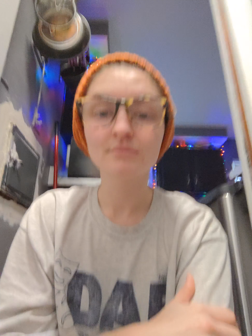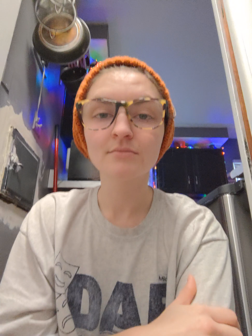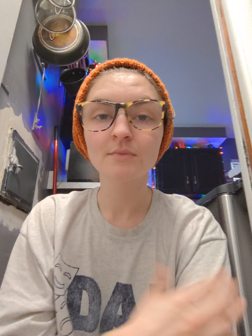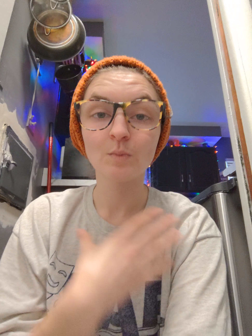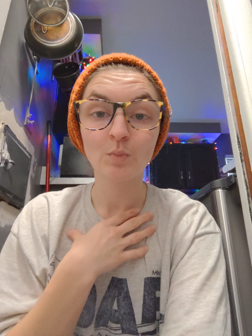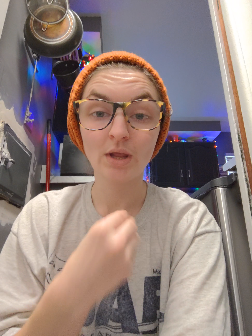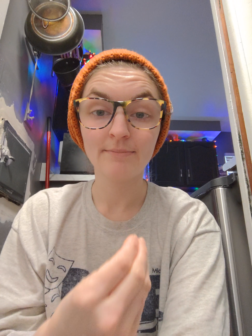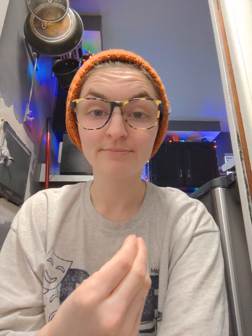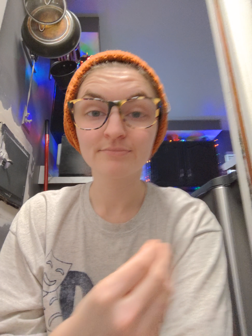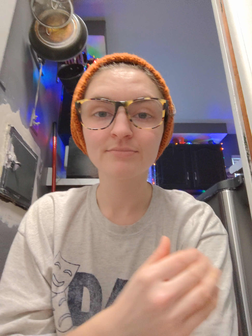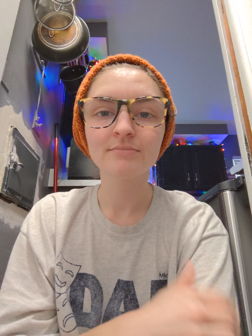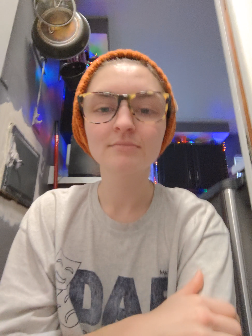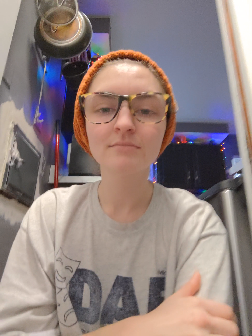white